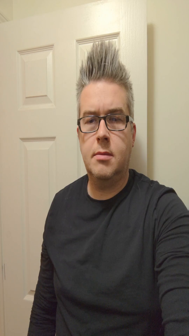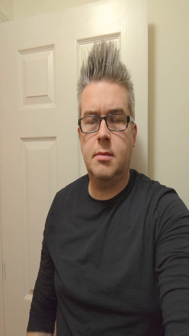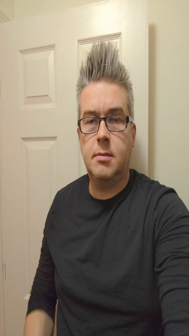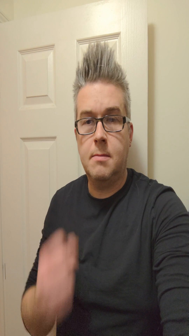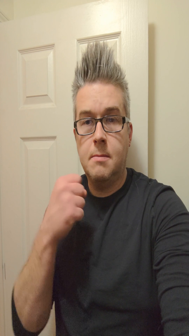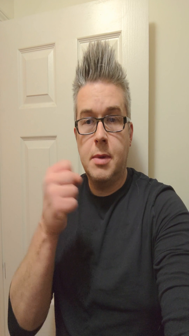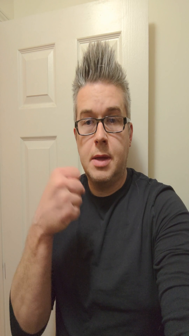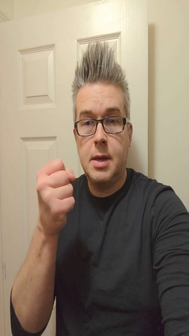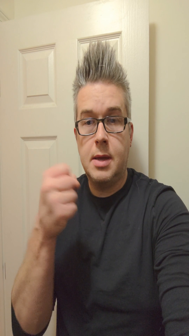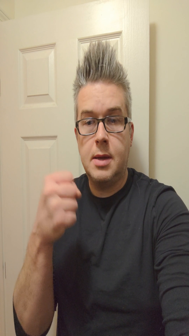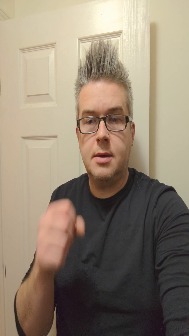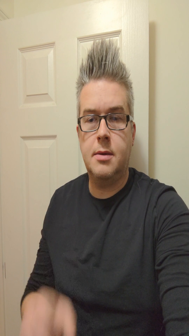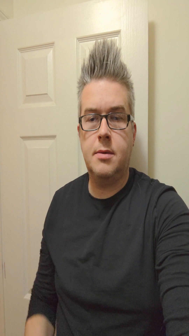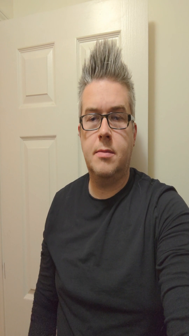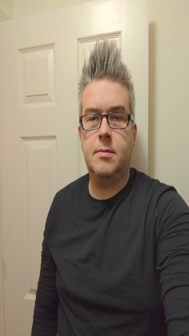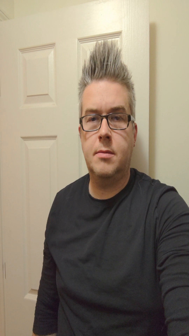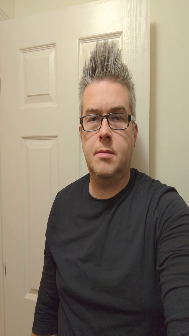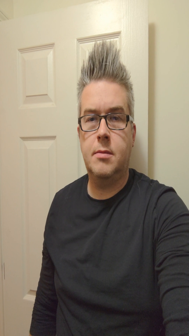make